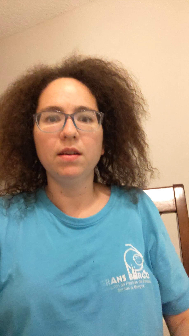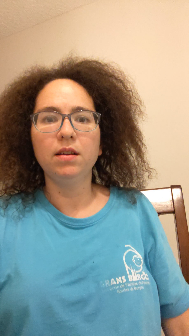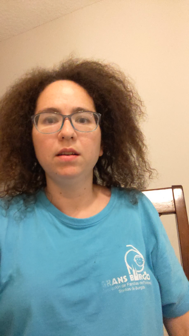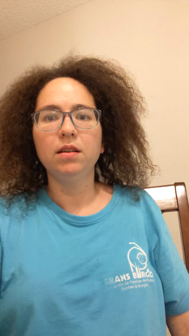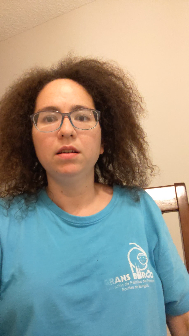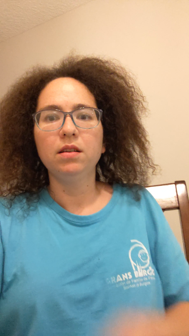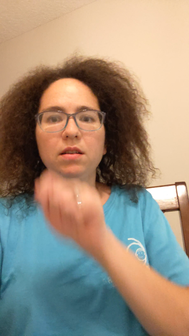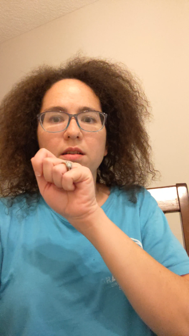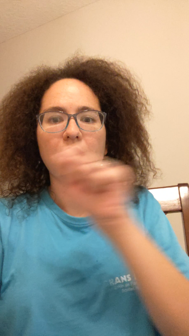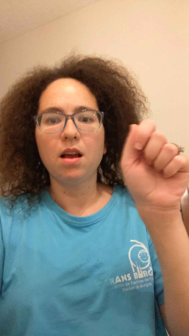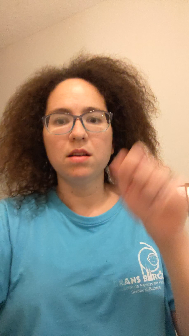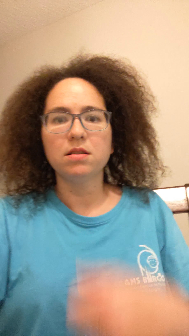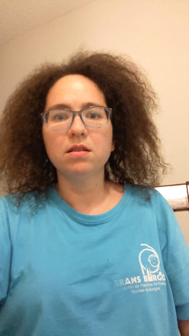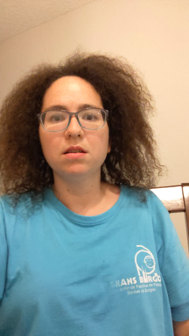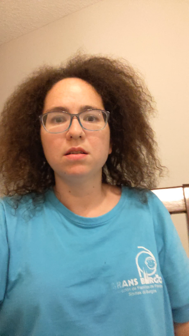a